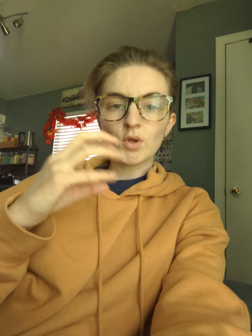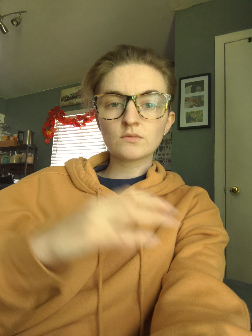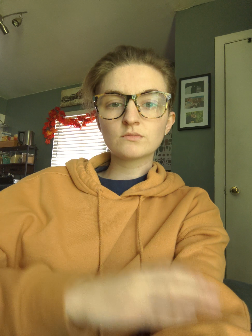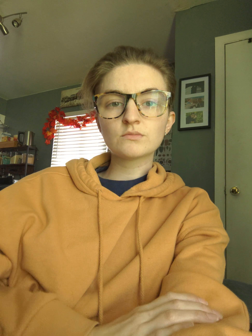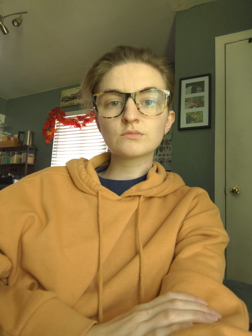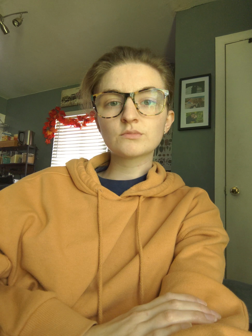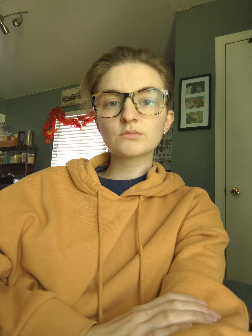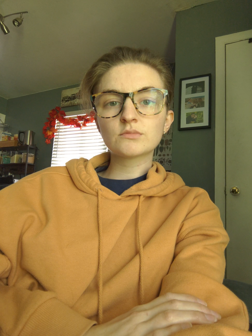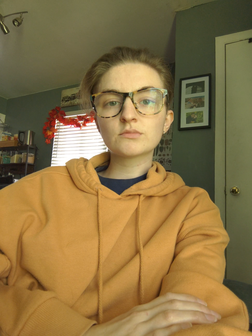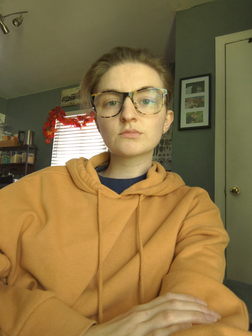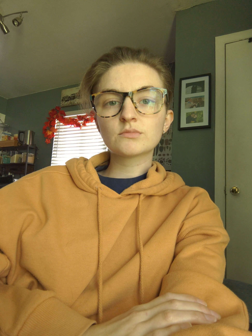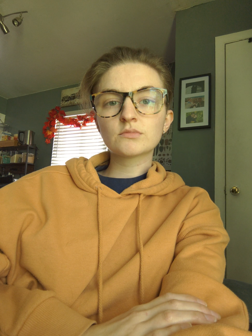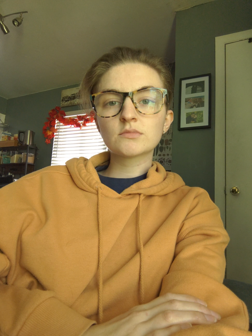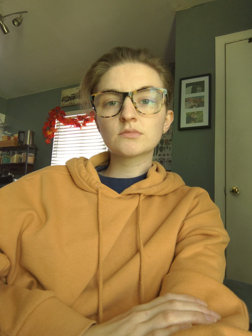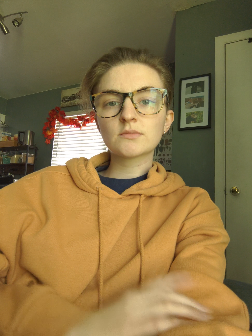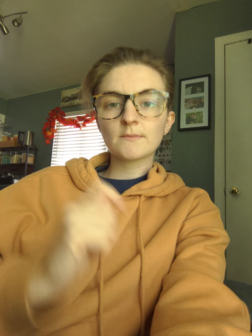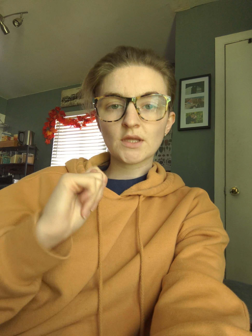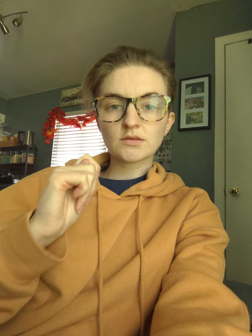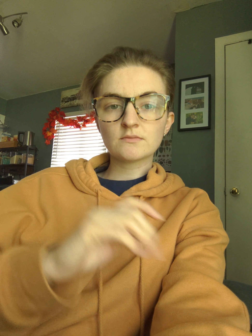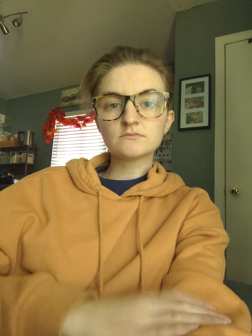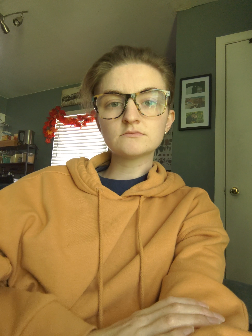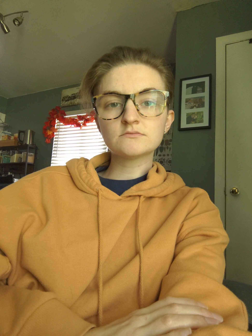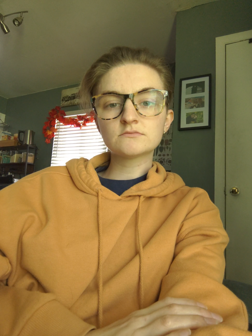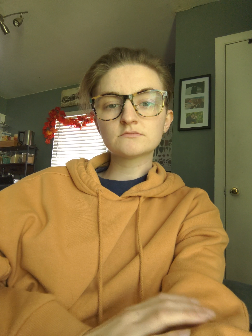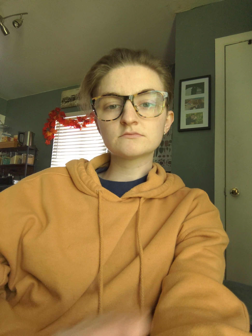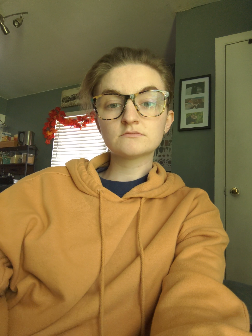bathroom